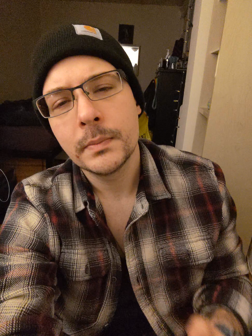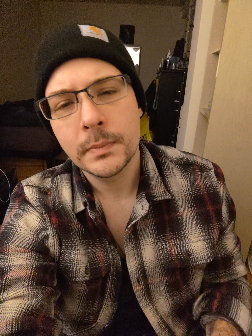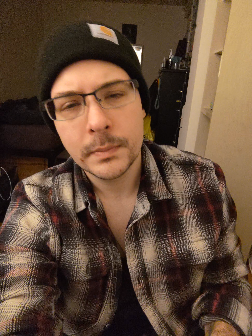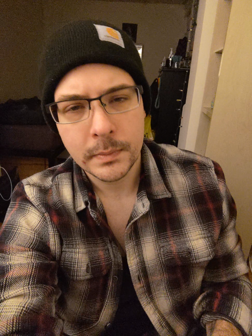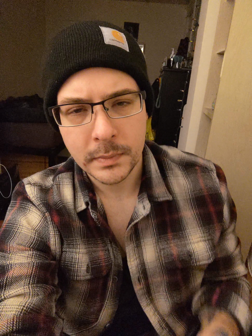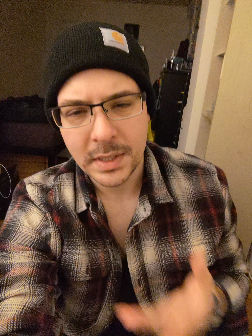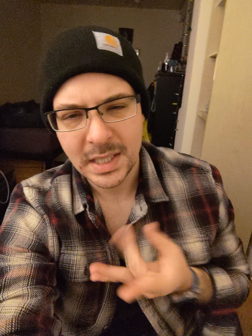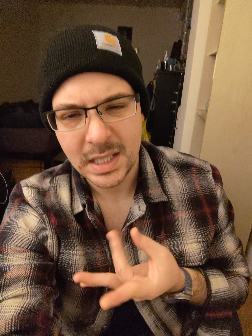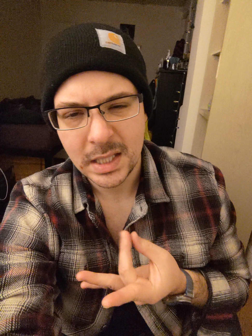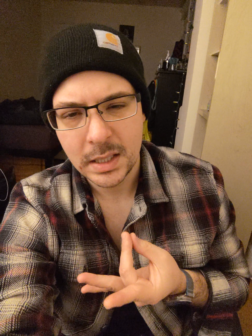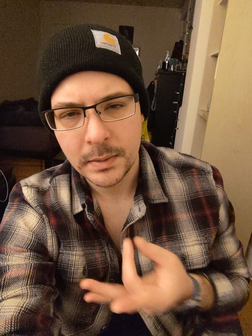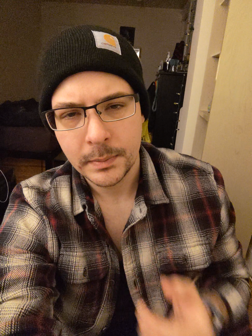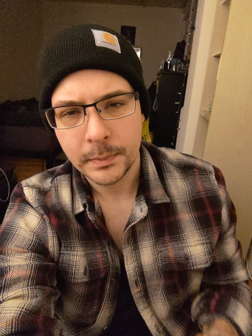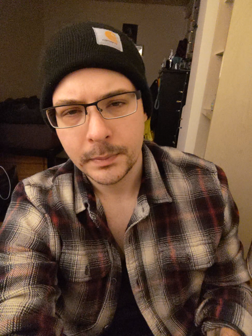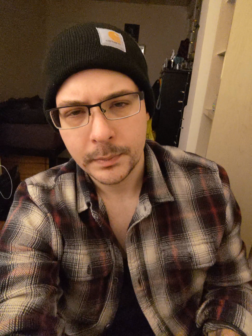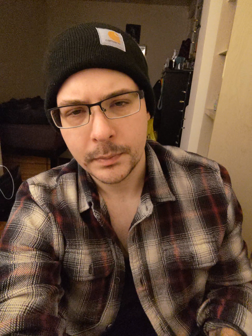sticky